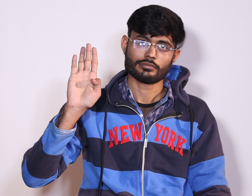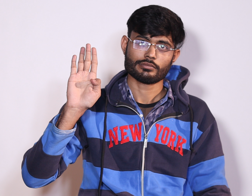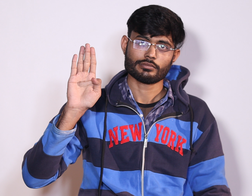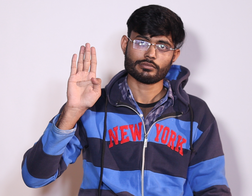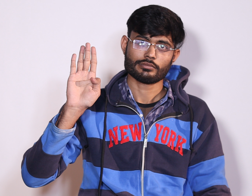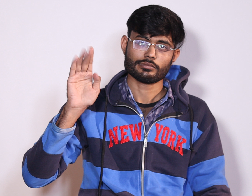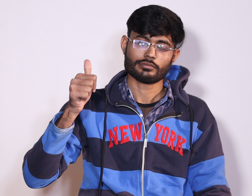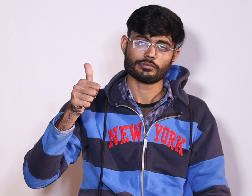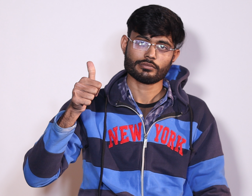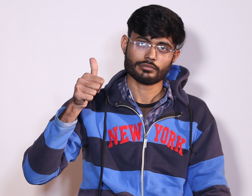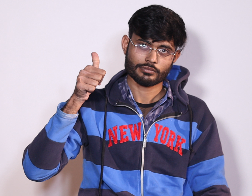best